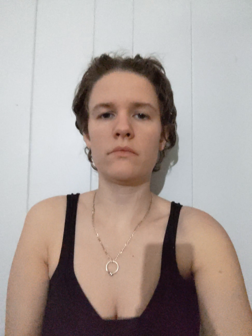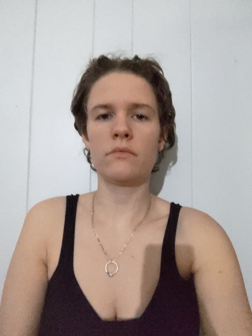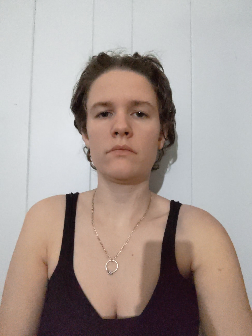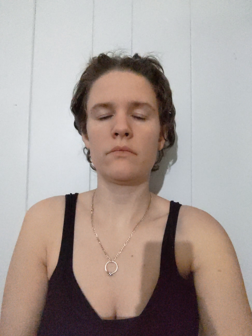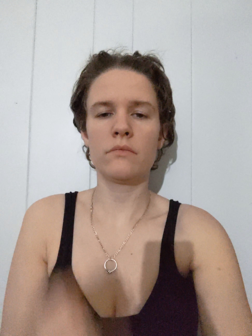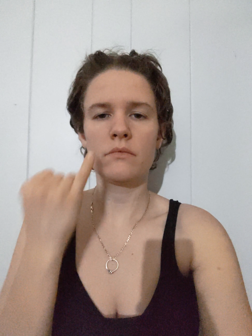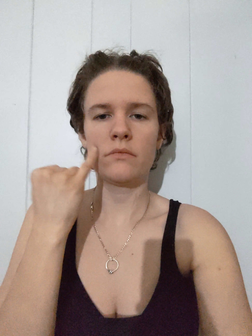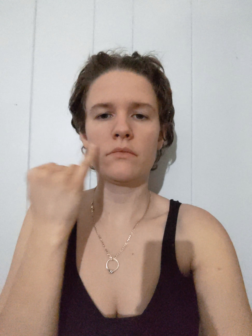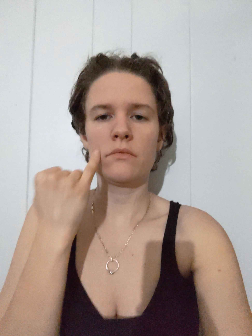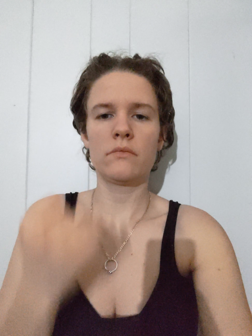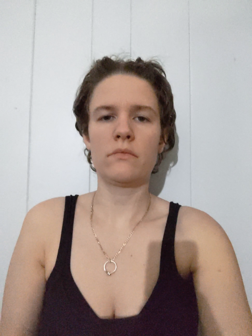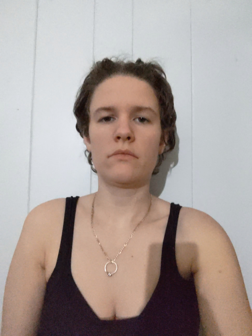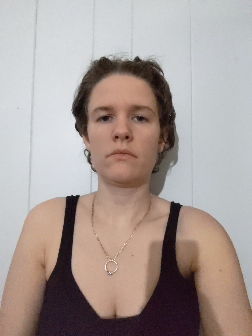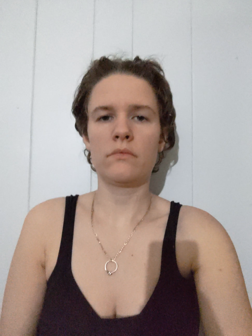if